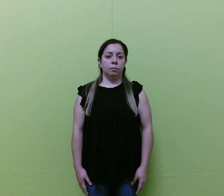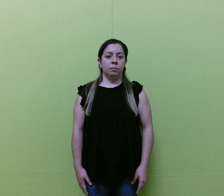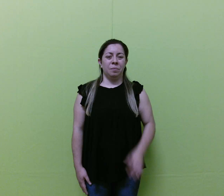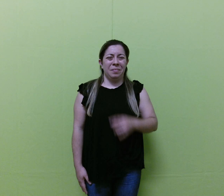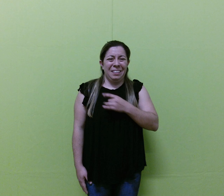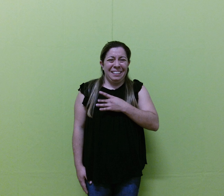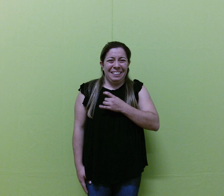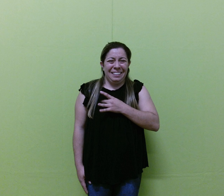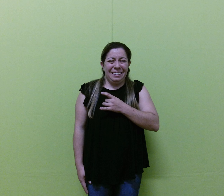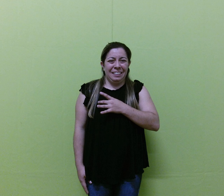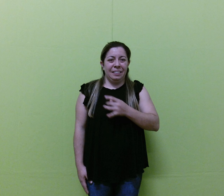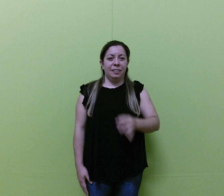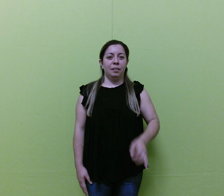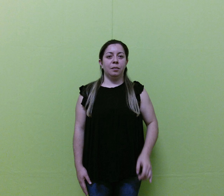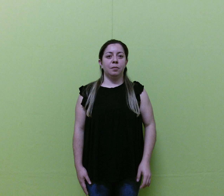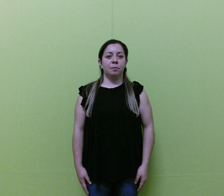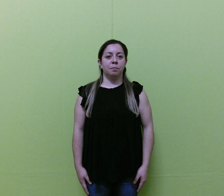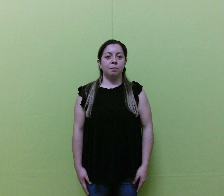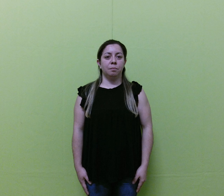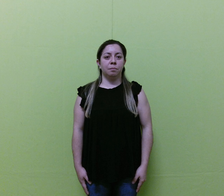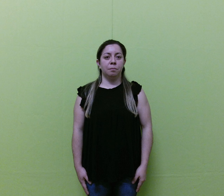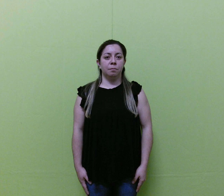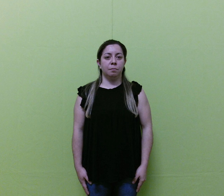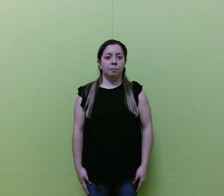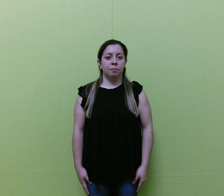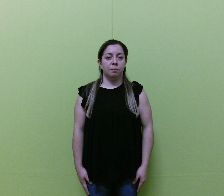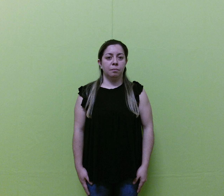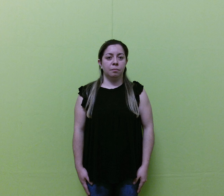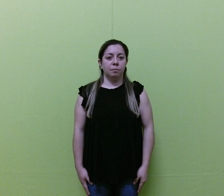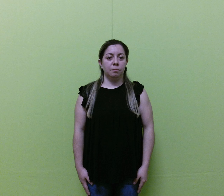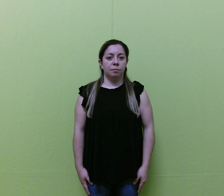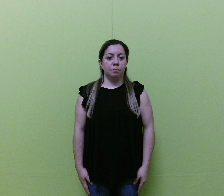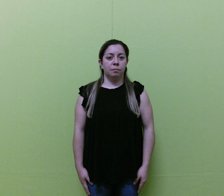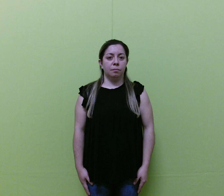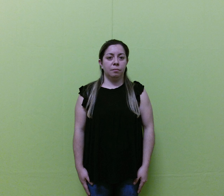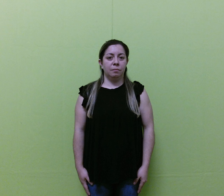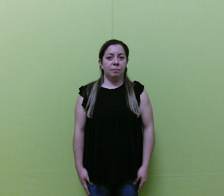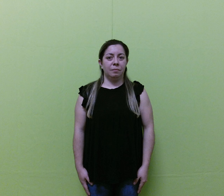medo